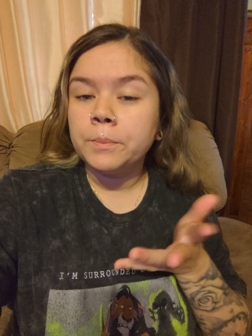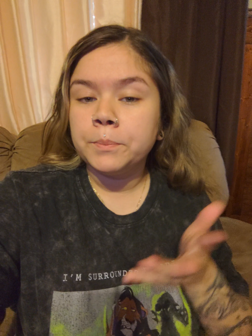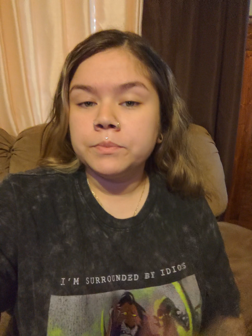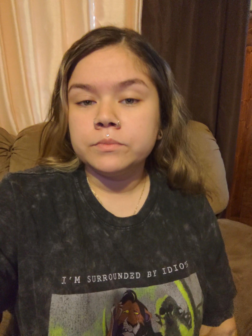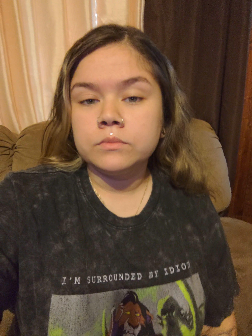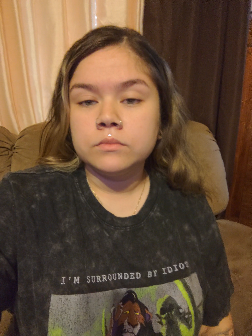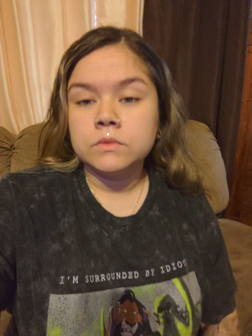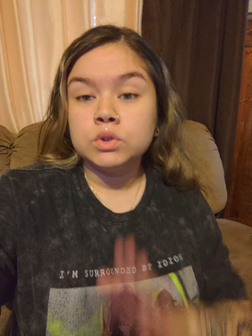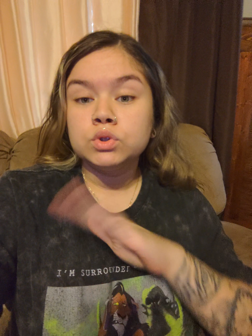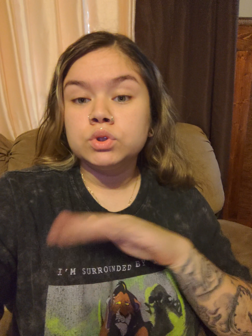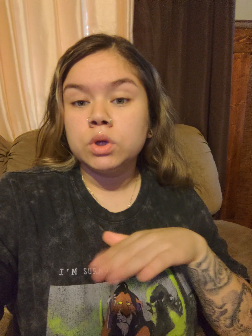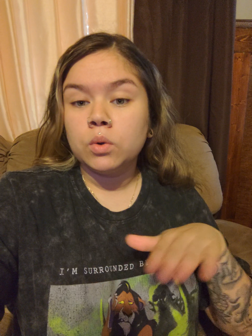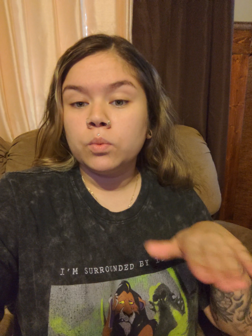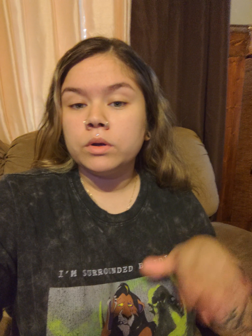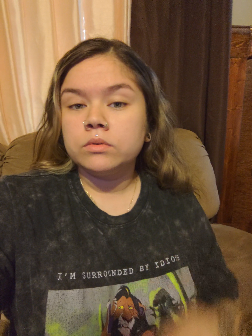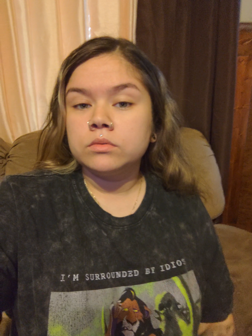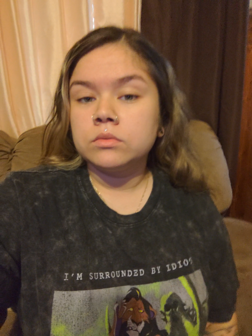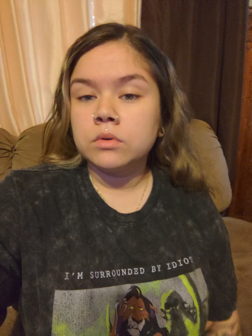children